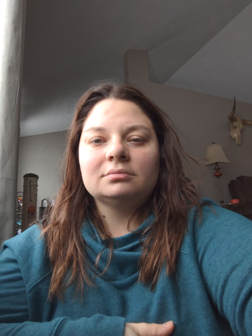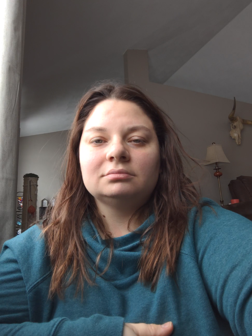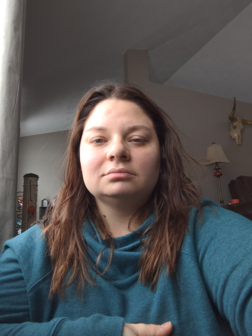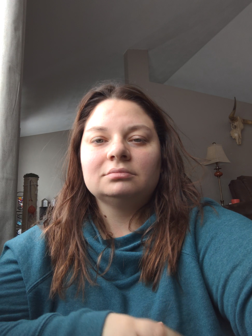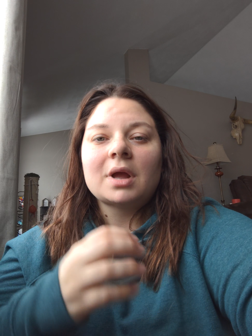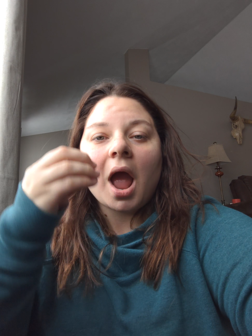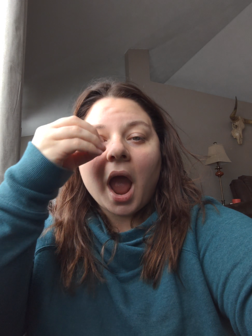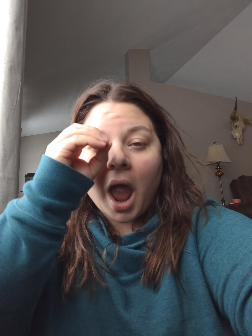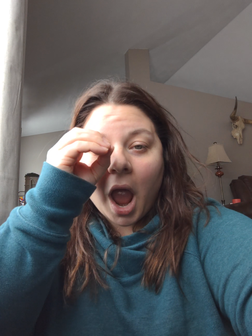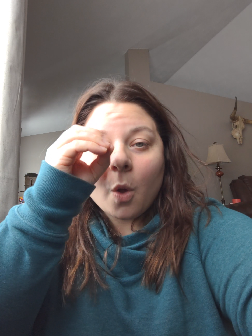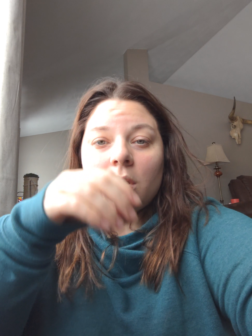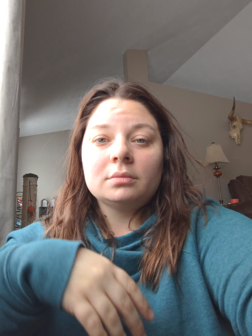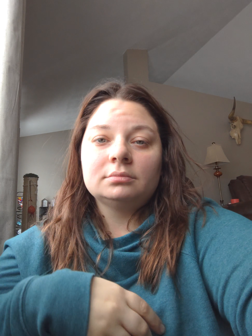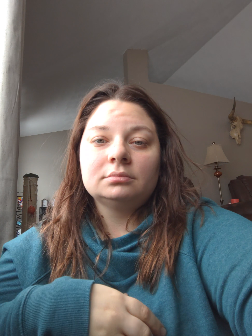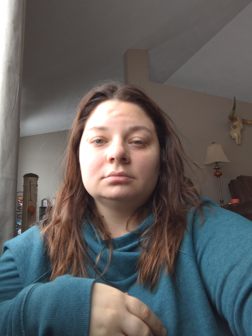owl